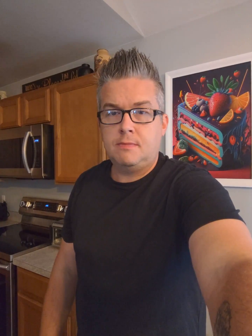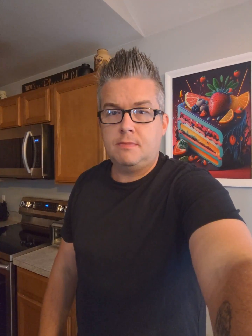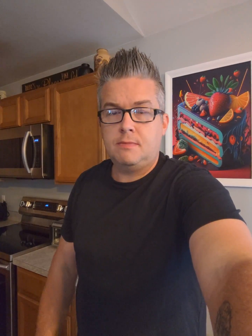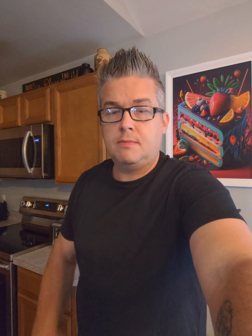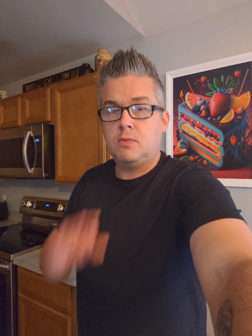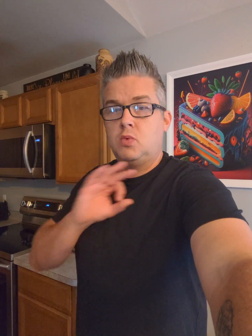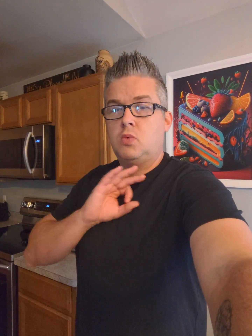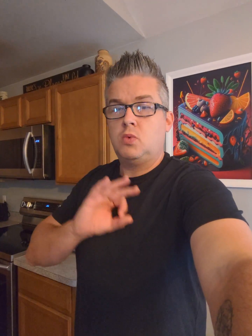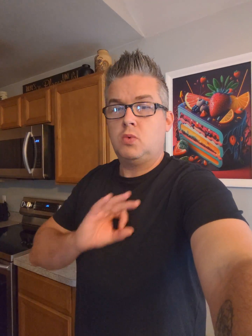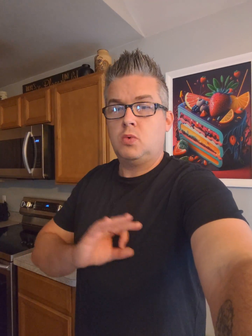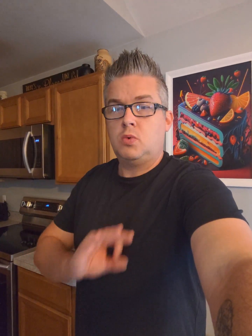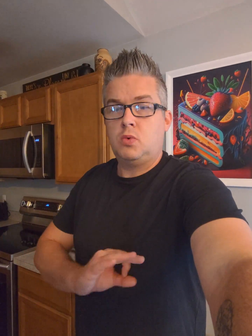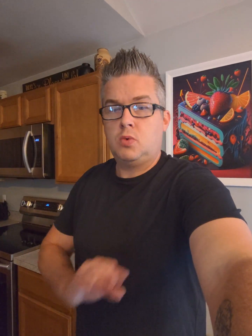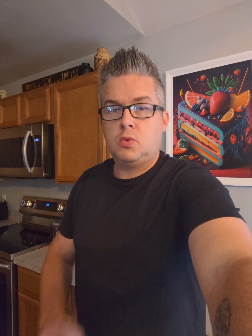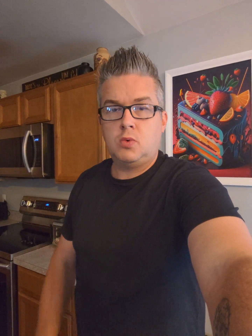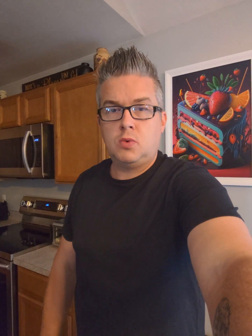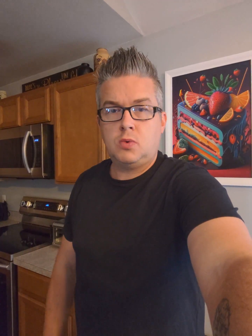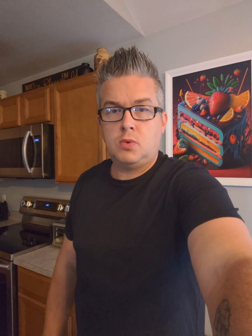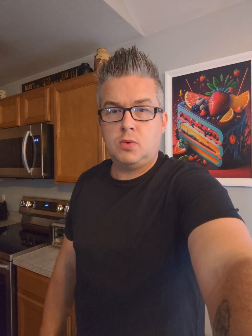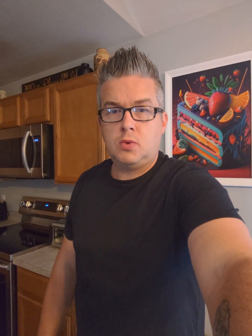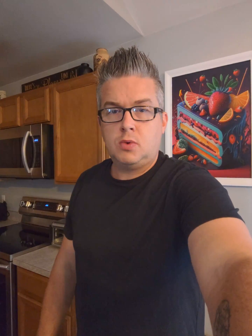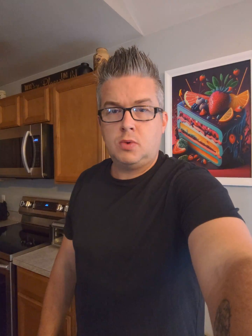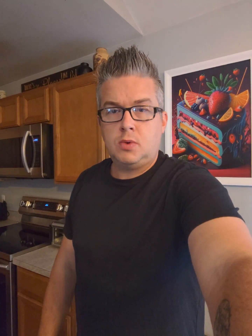button